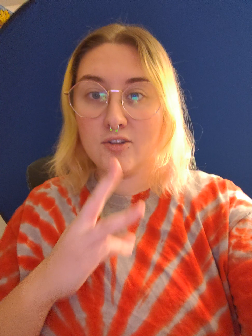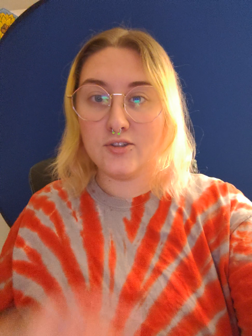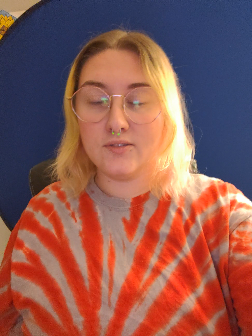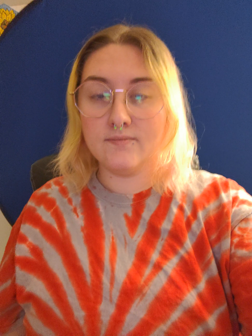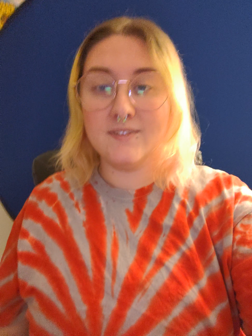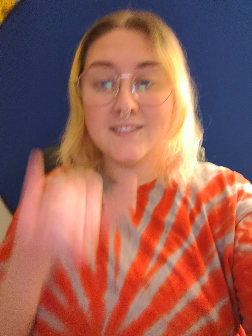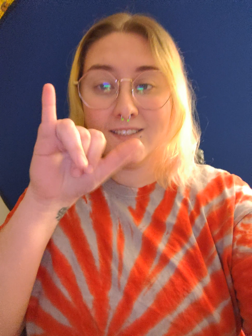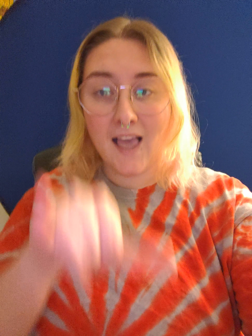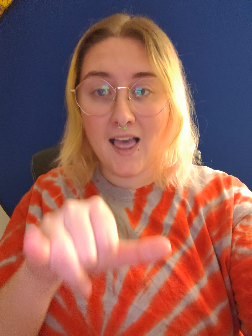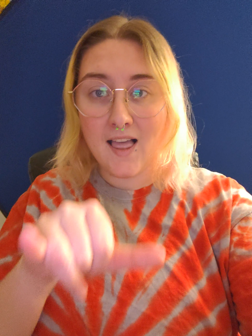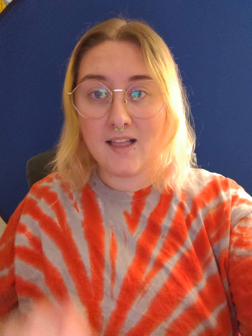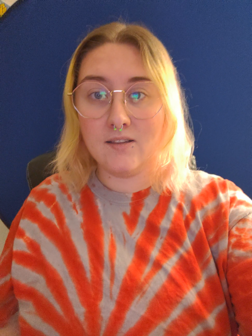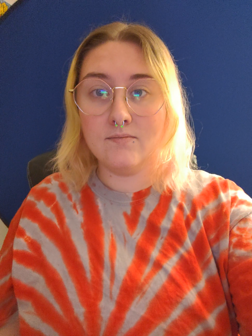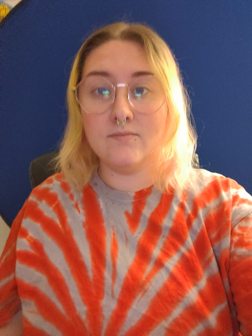stay